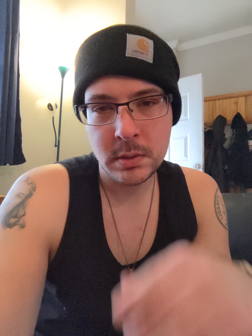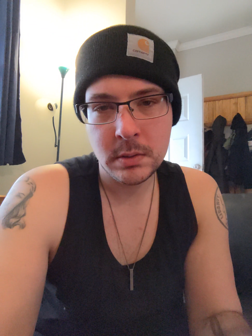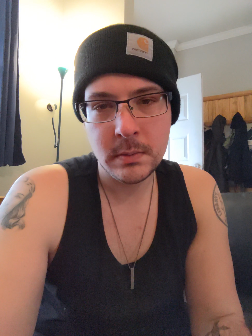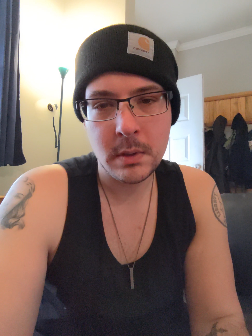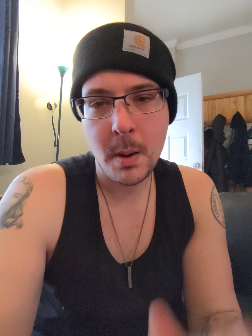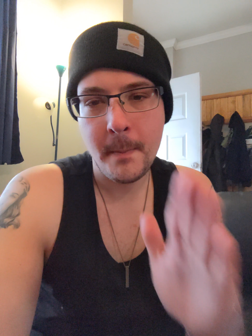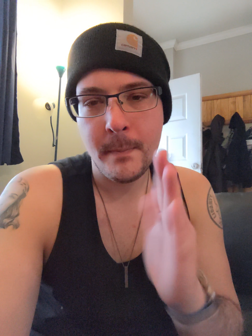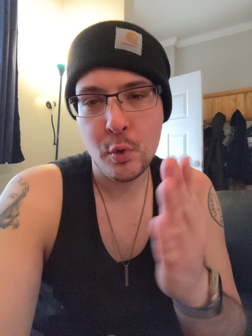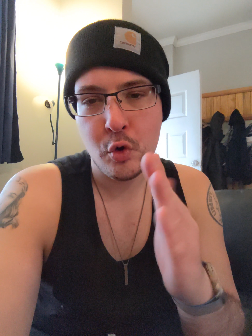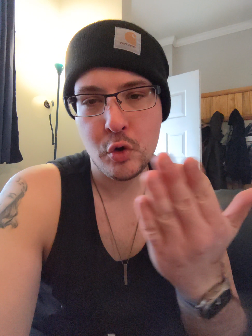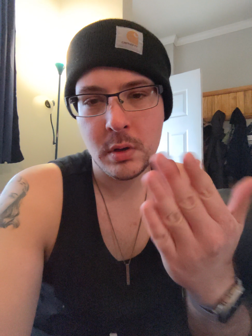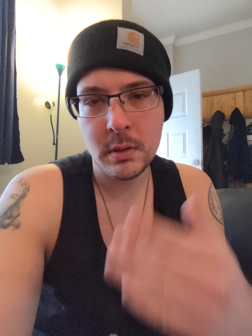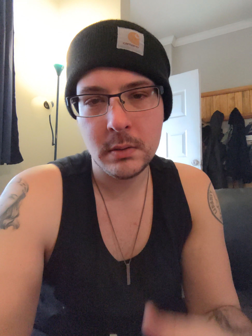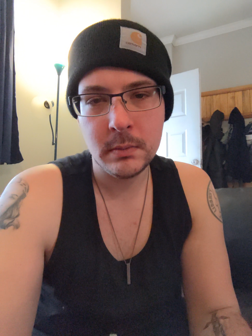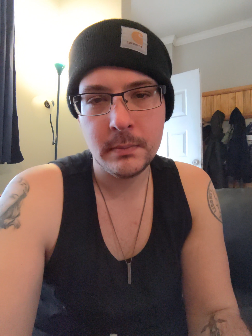book